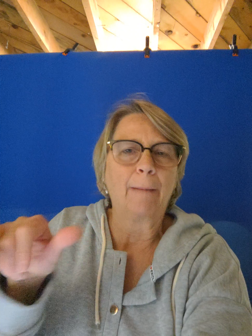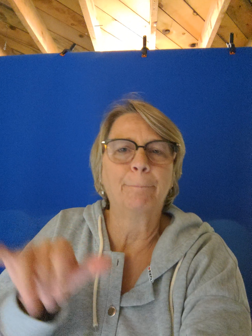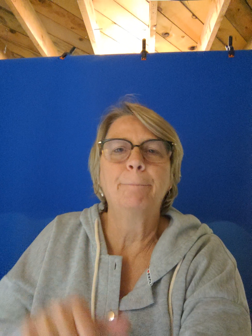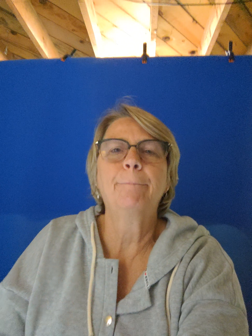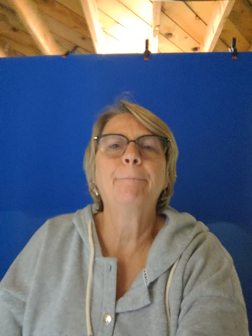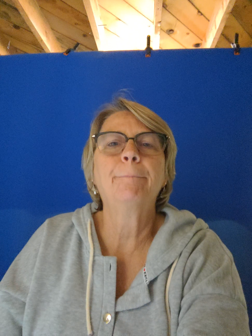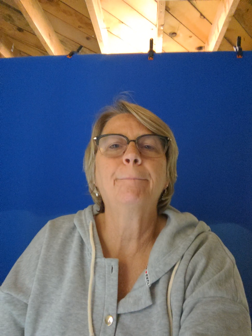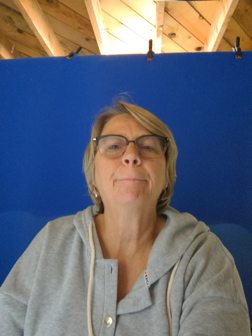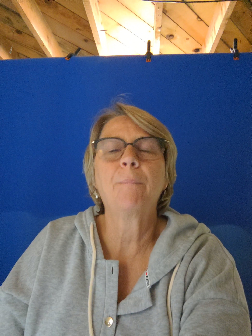same